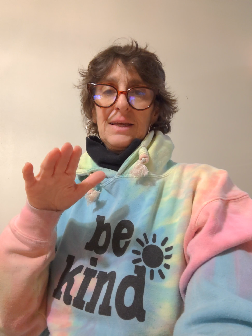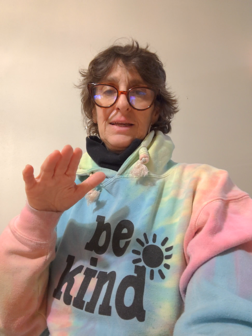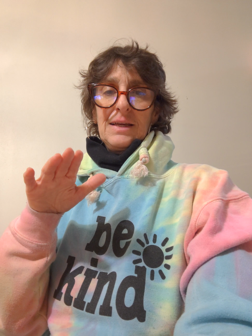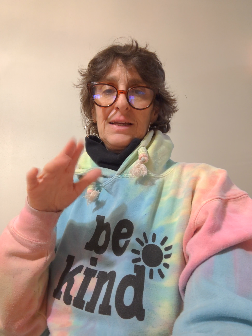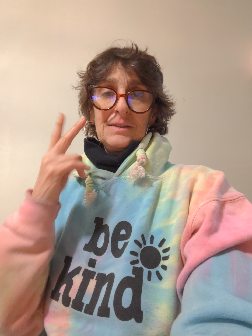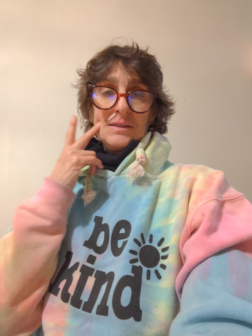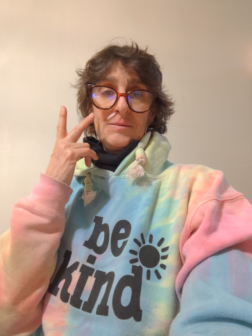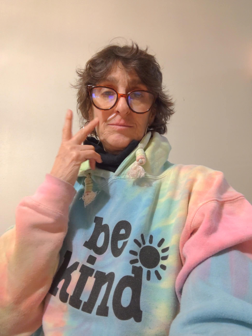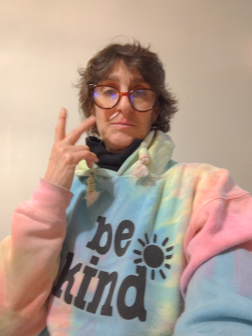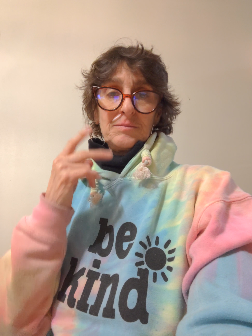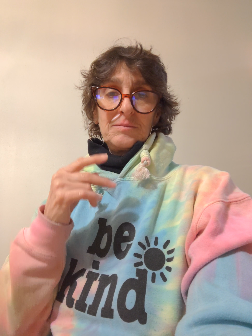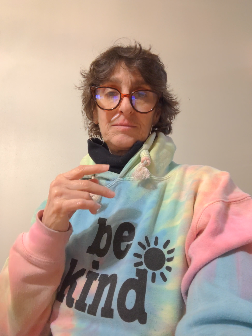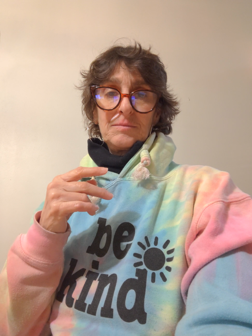see